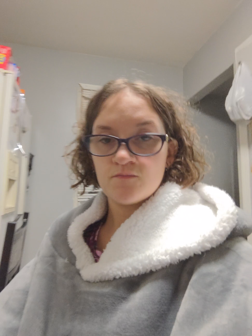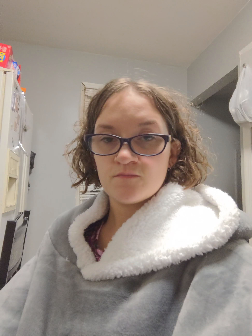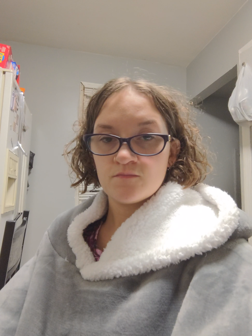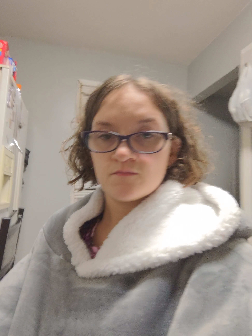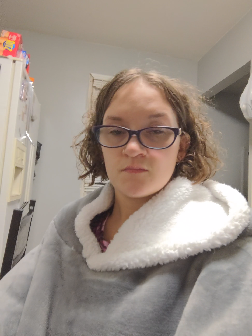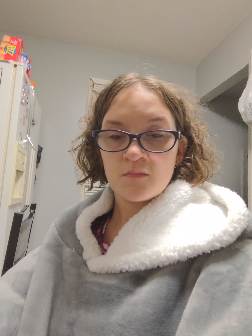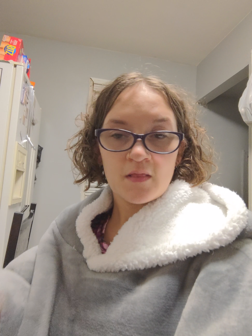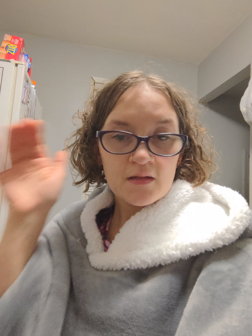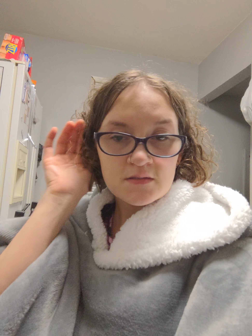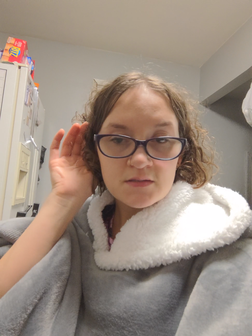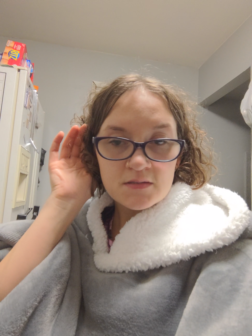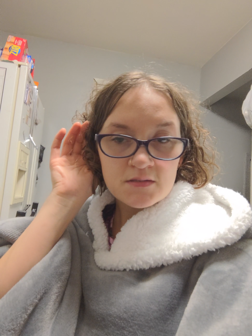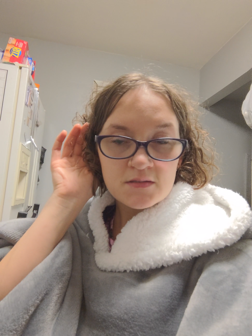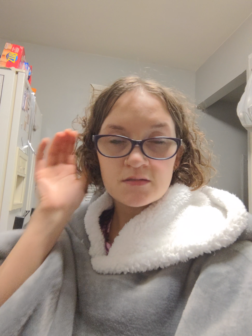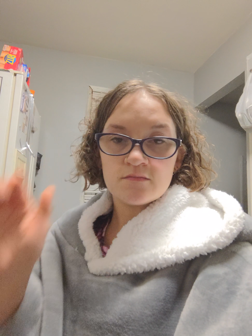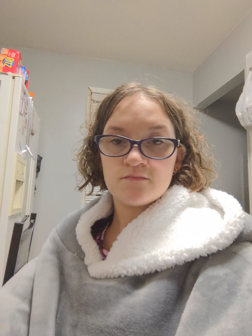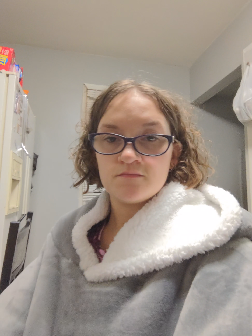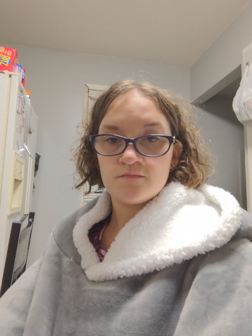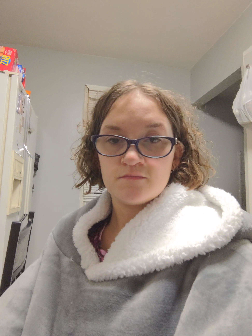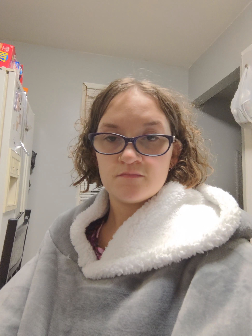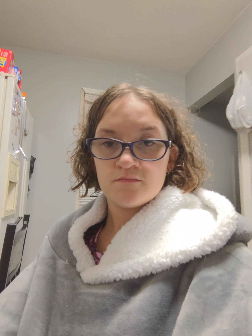listen